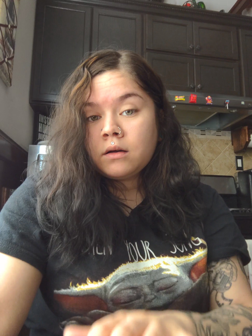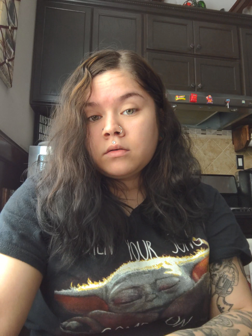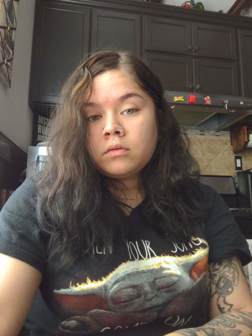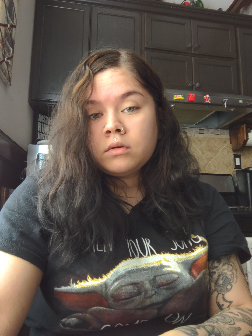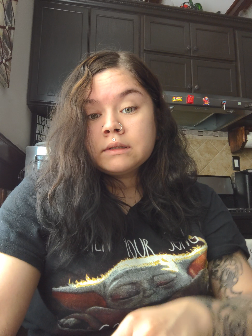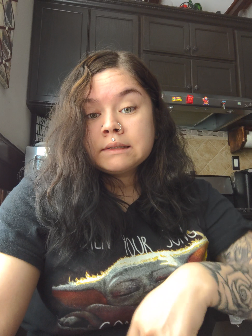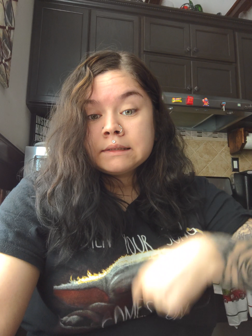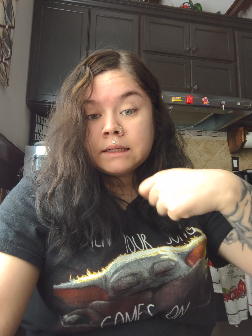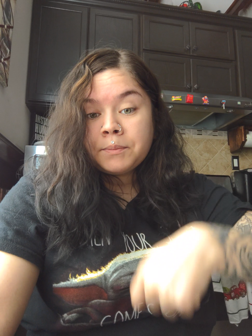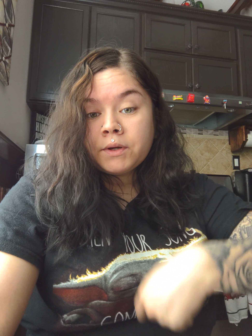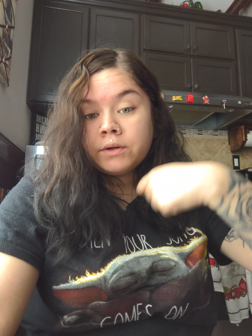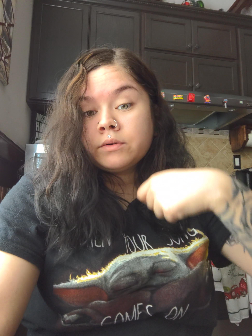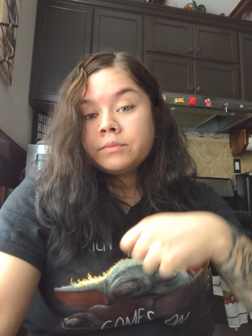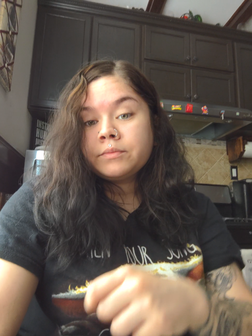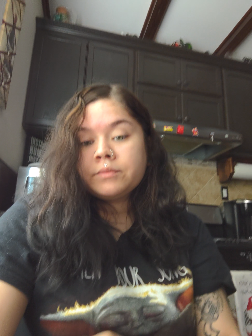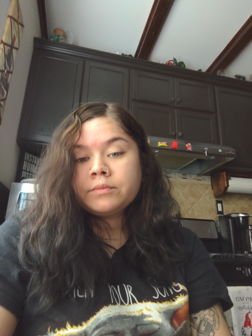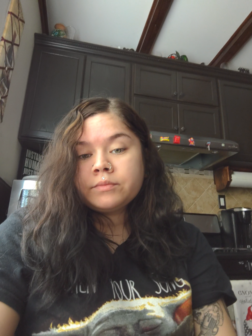zipper